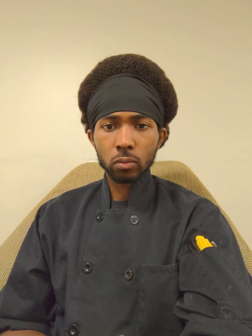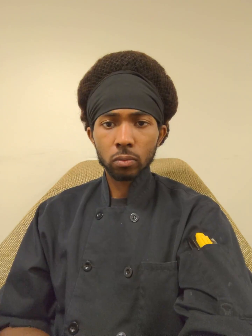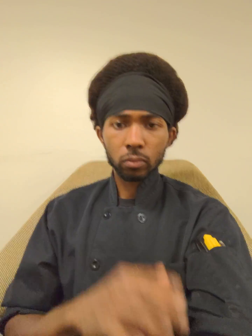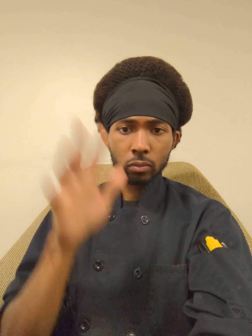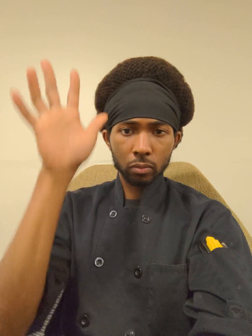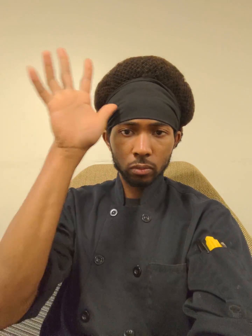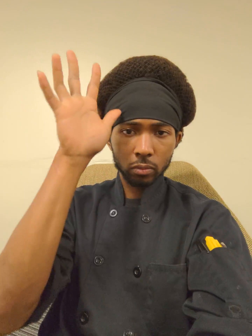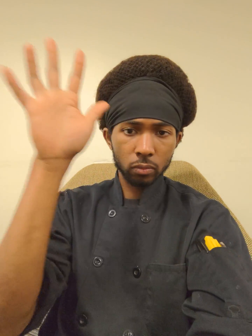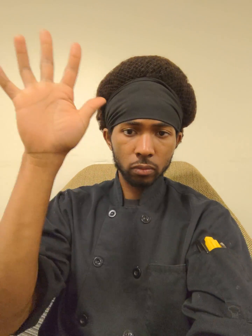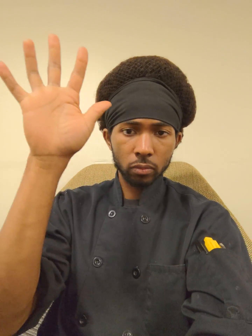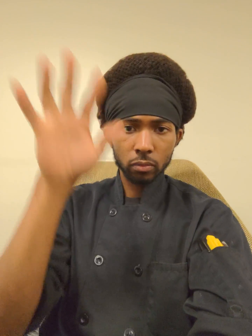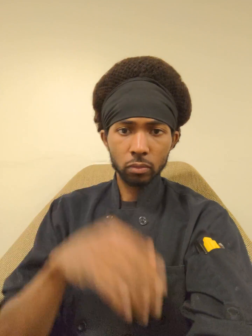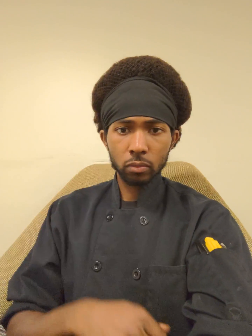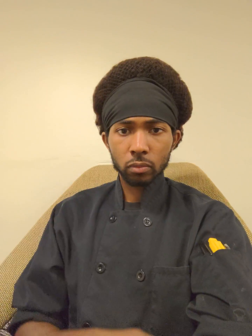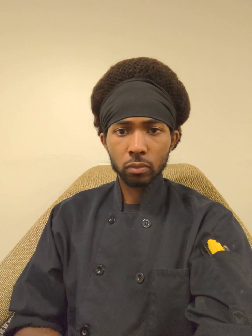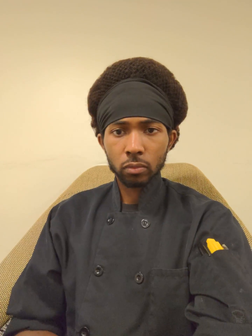deer